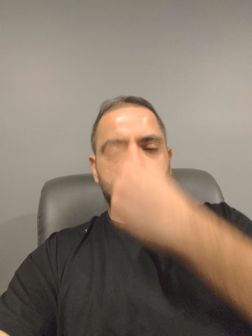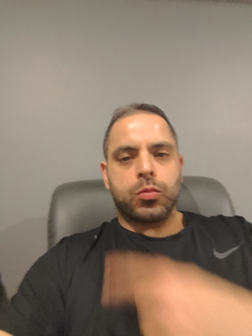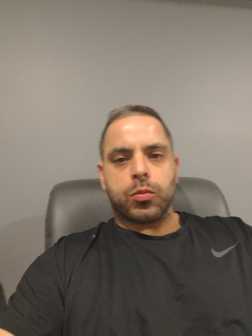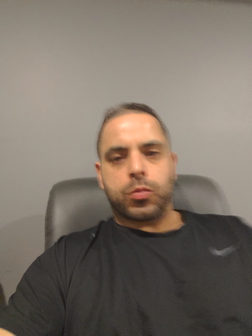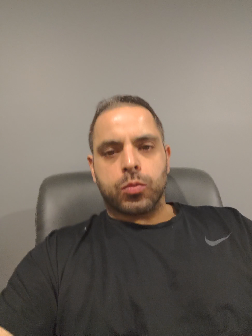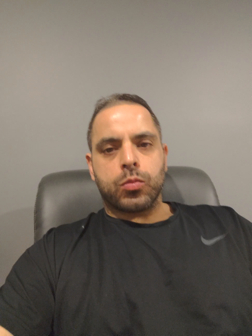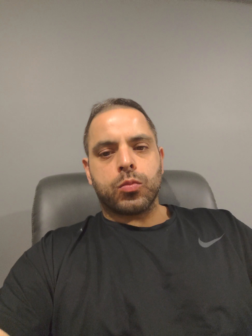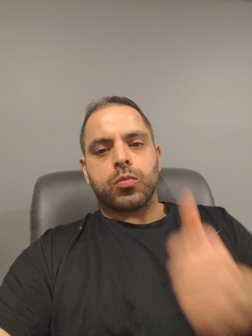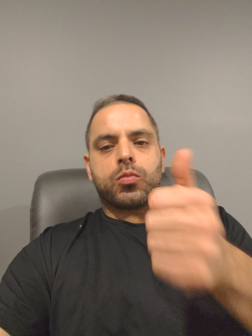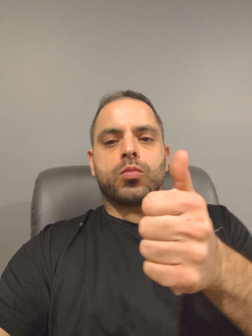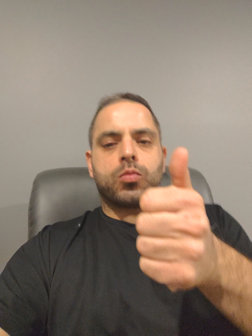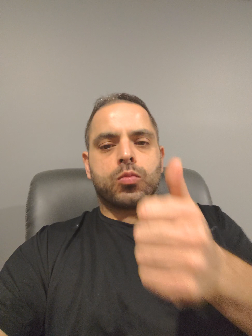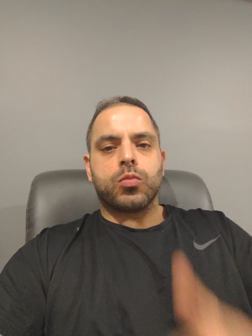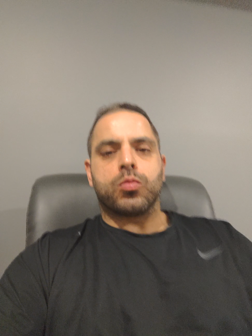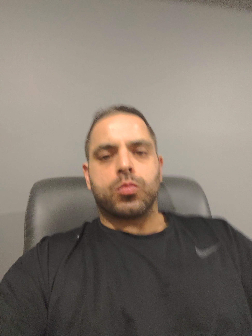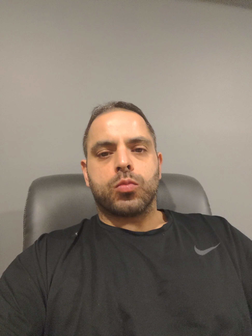yourself